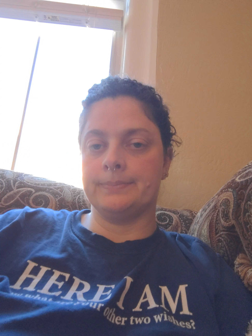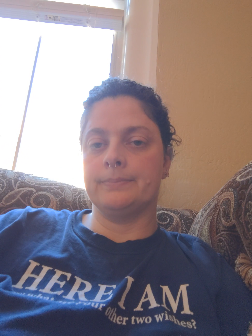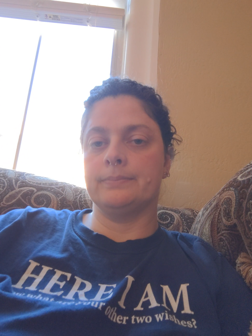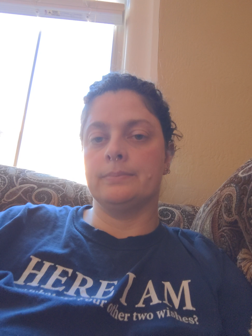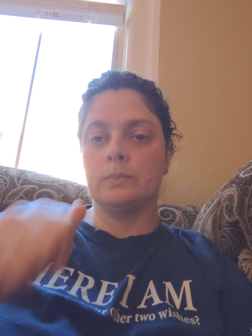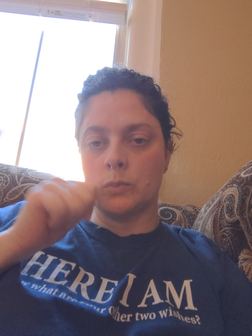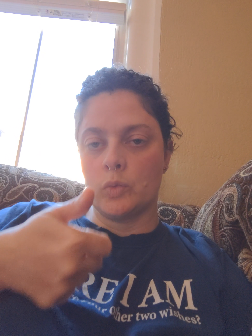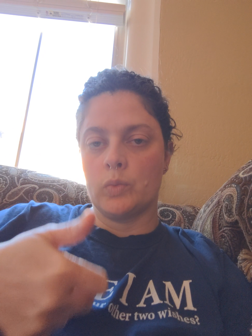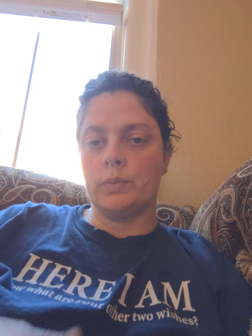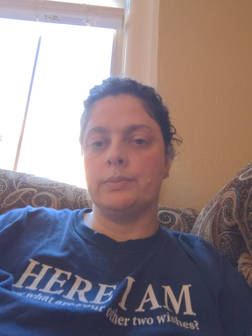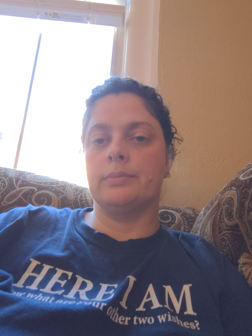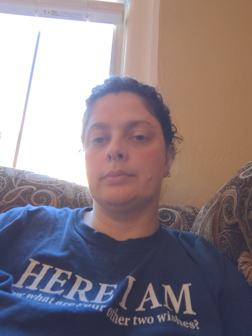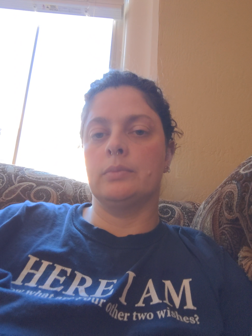tomorrow